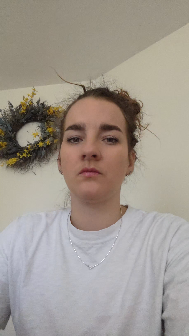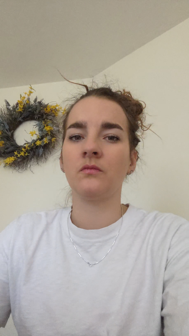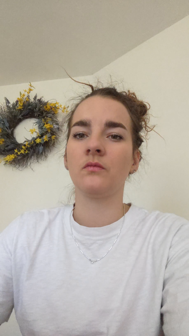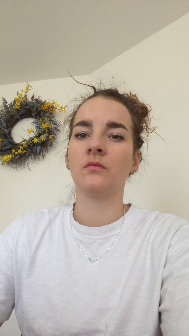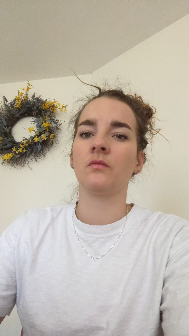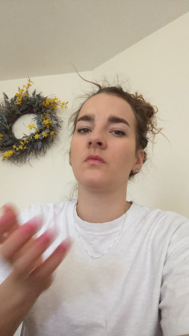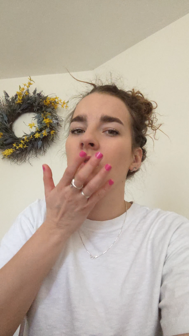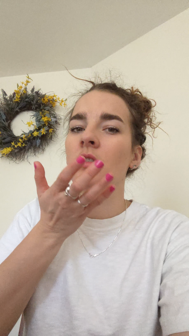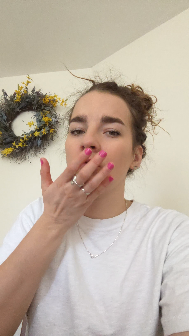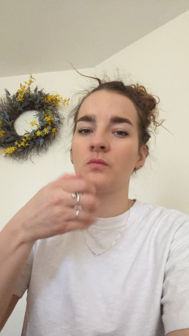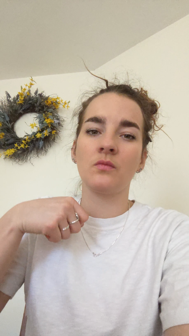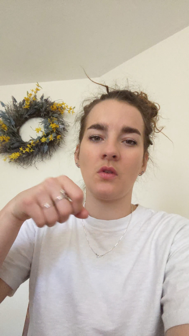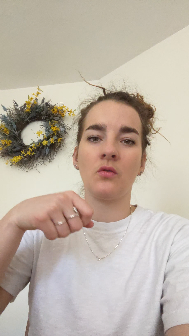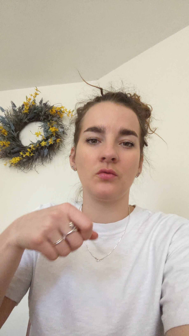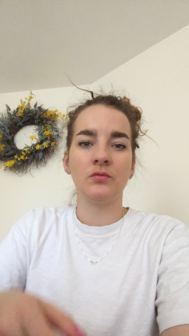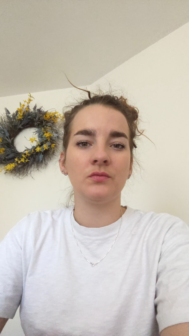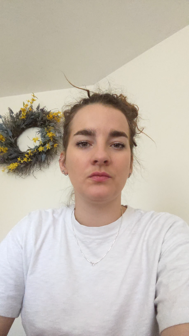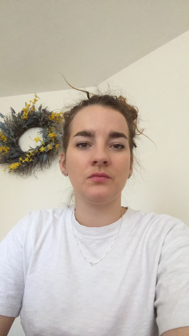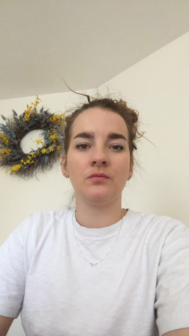lawn mower